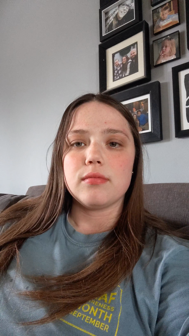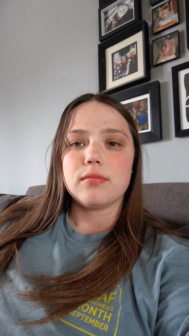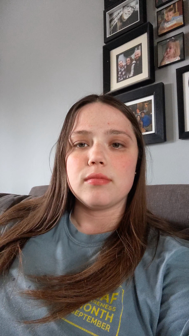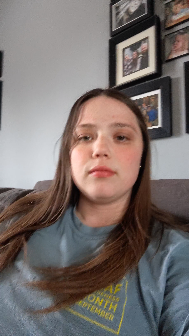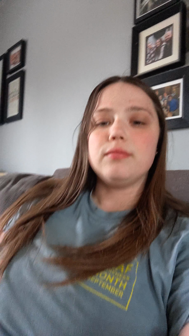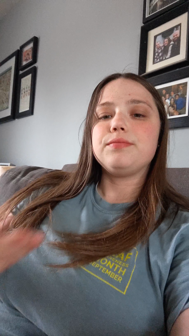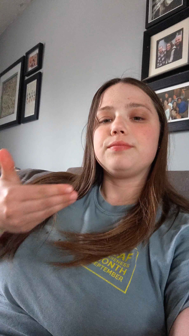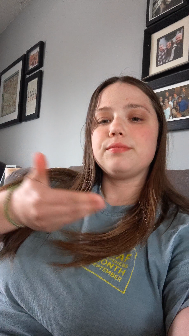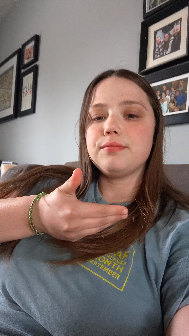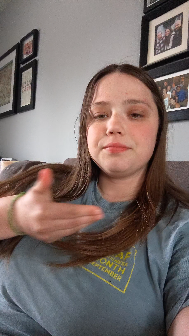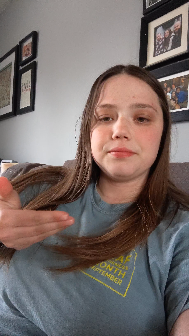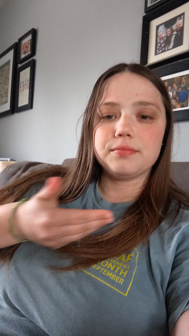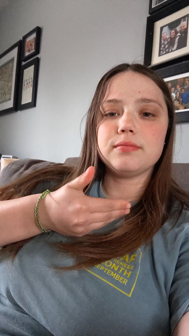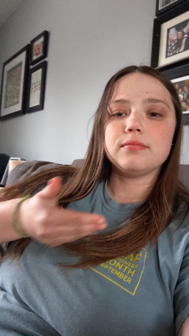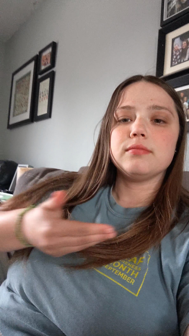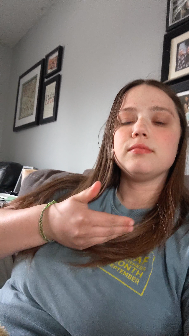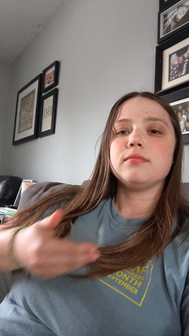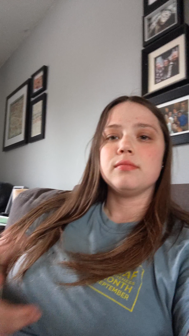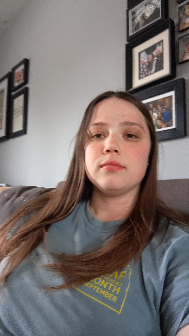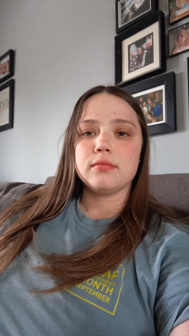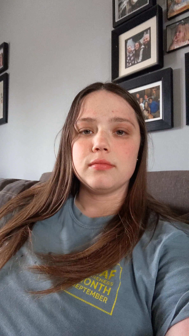baby